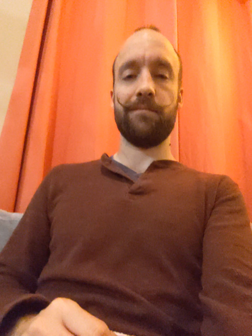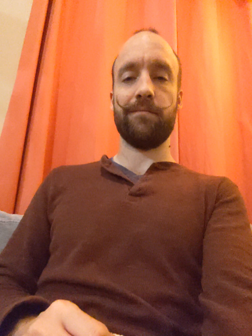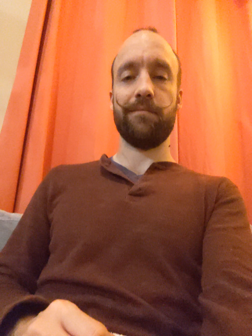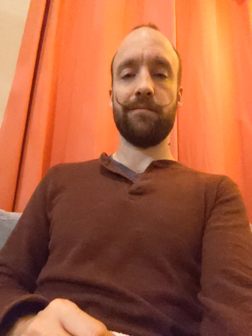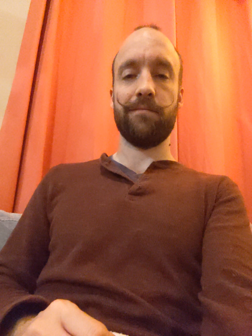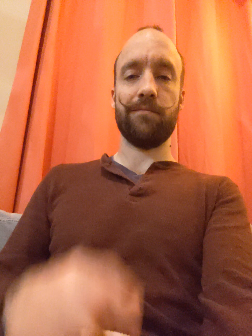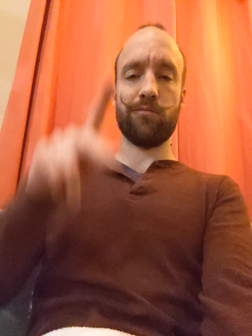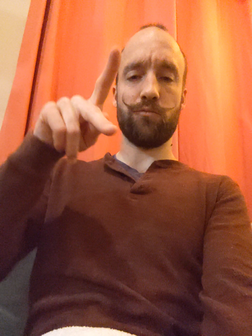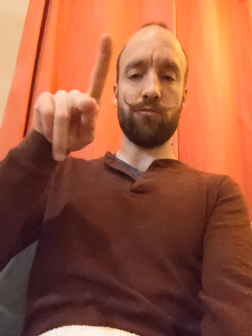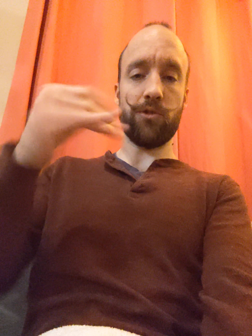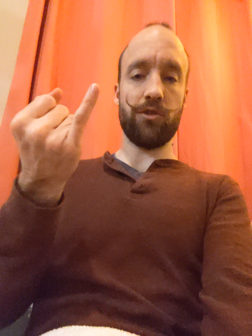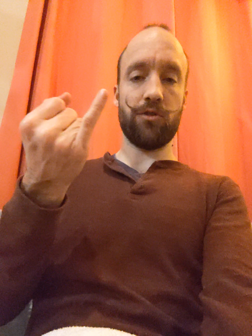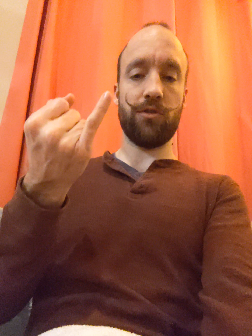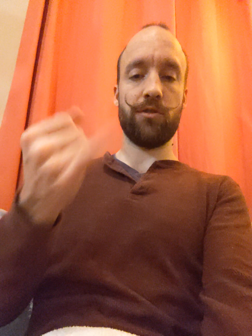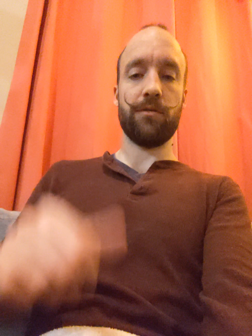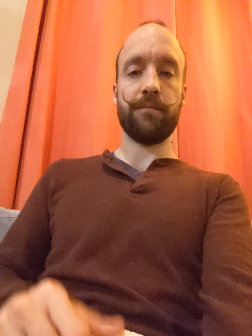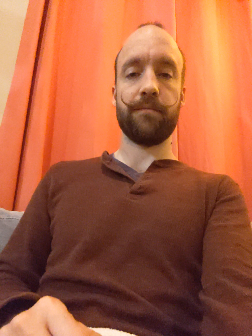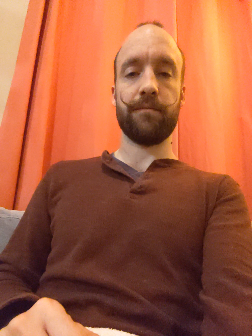pajamas